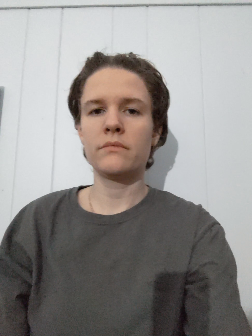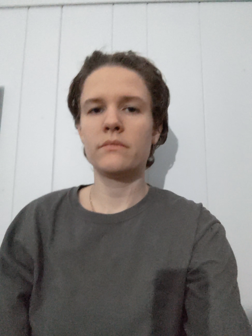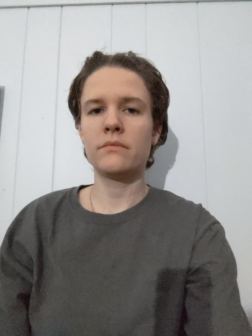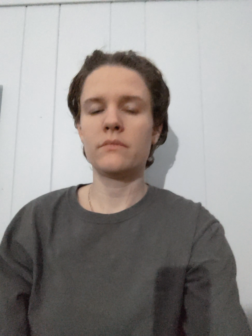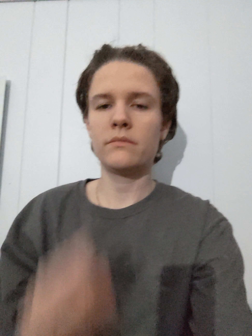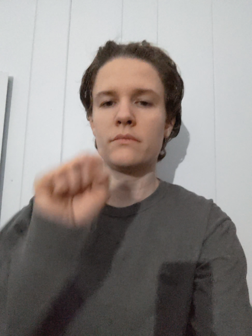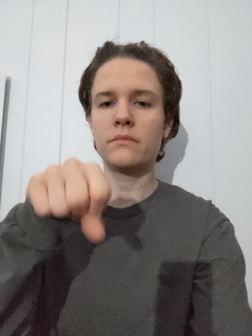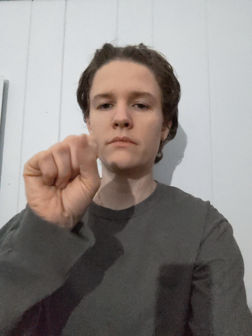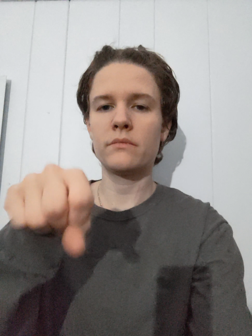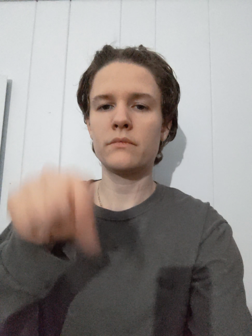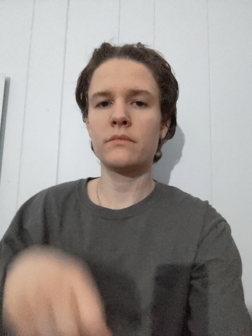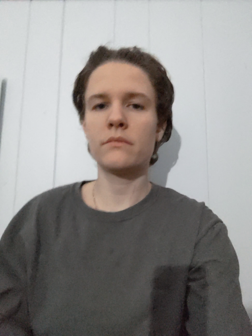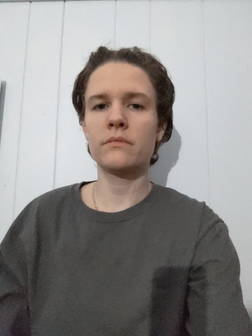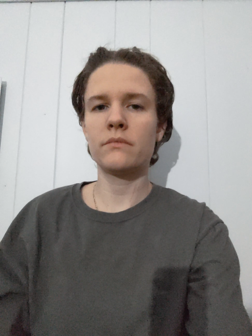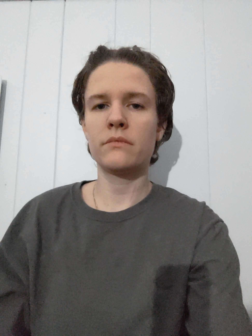yes